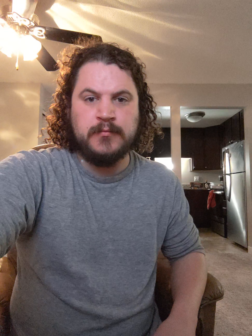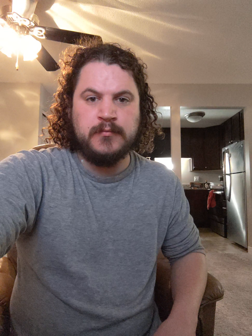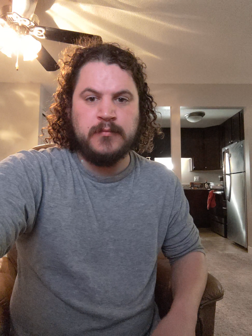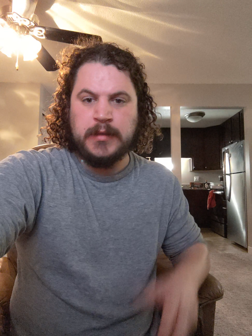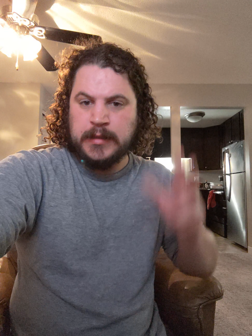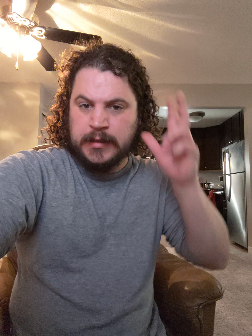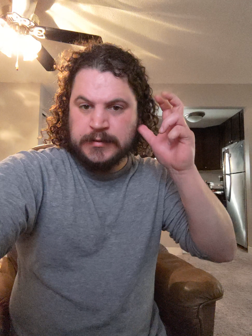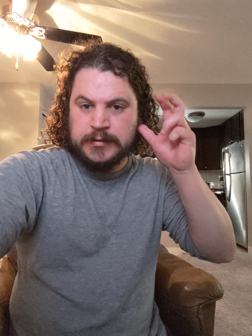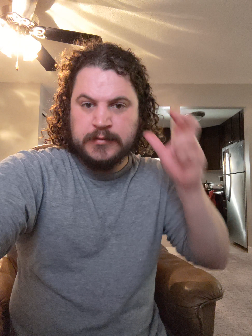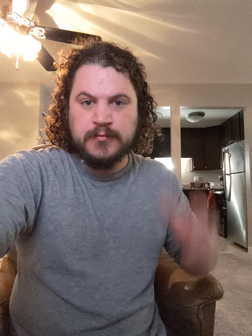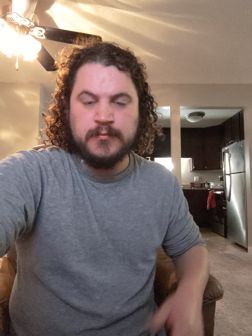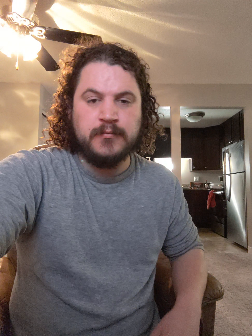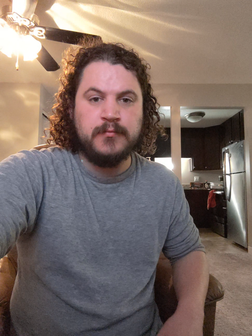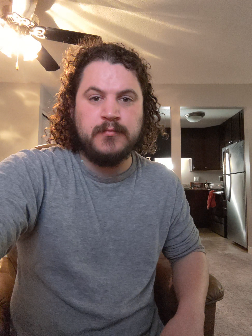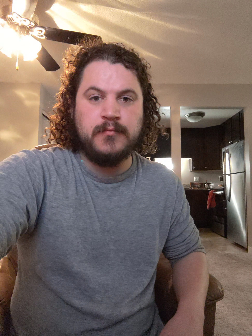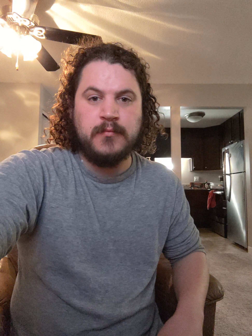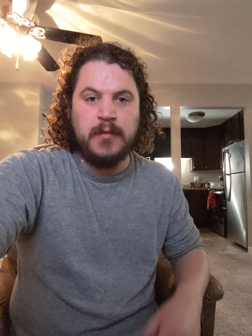listen